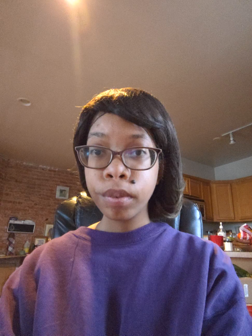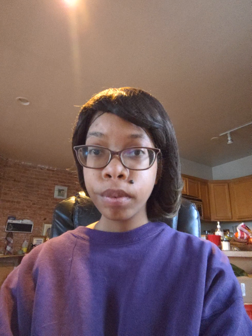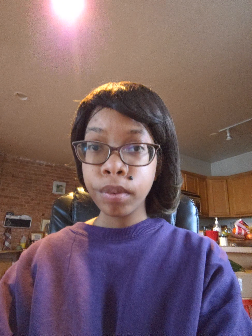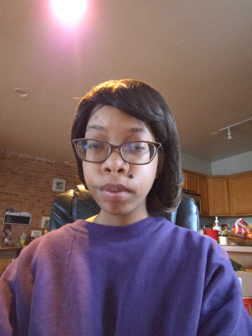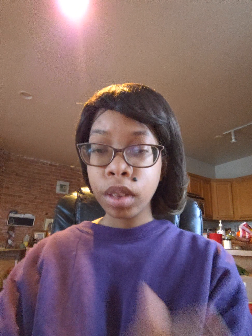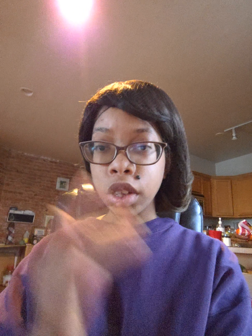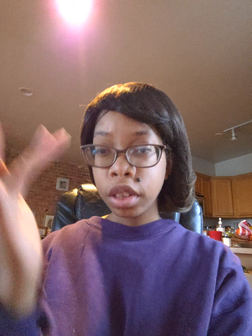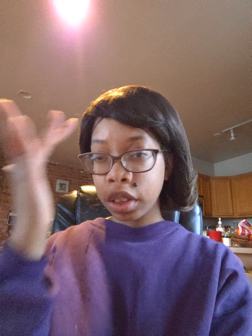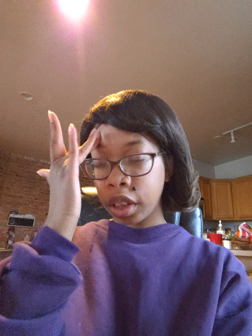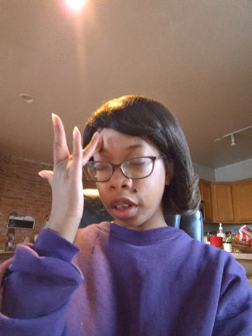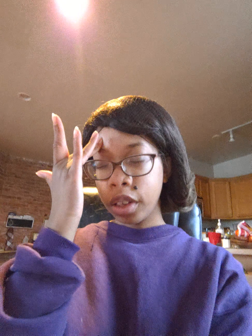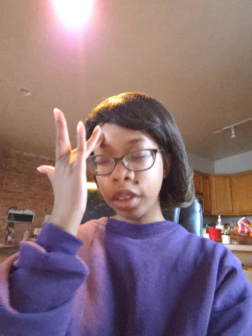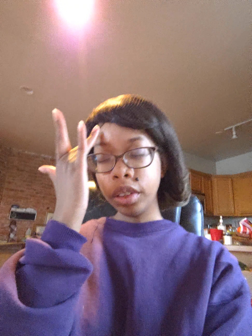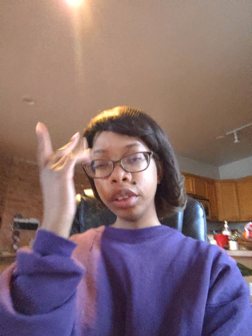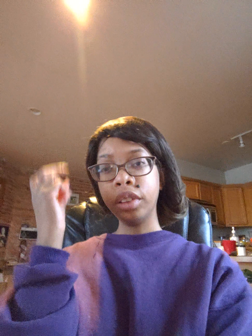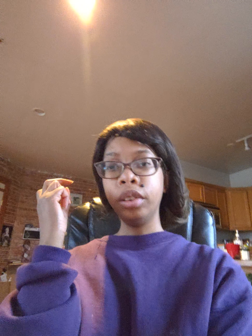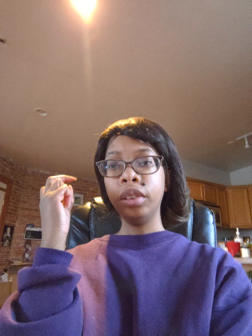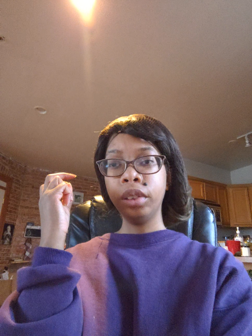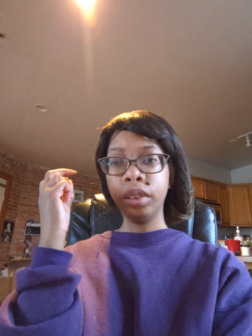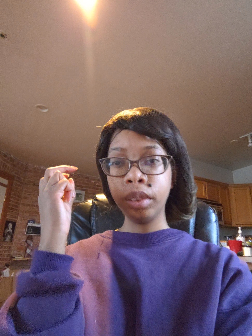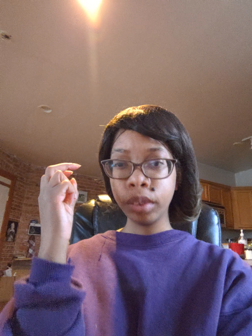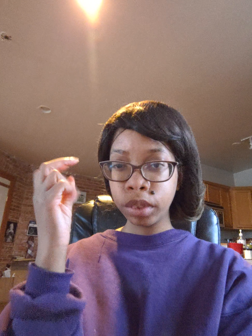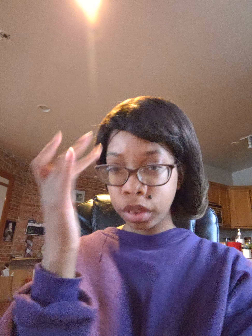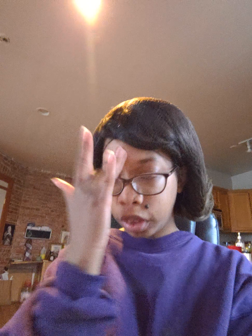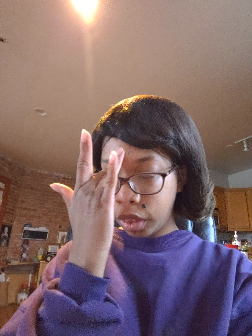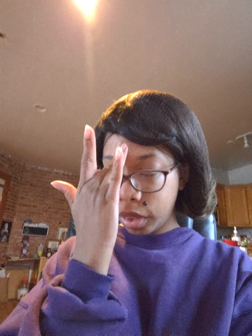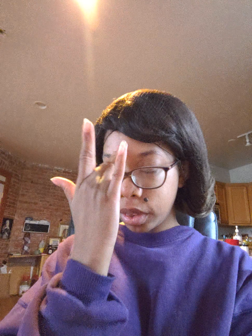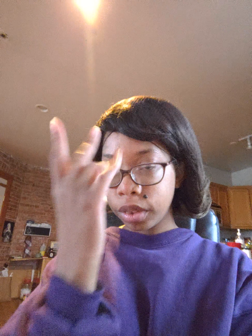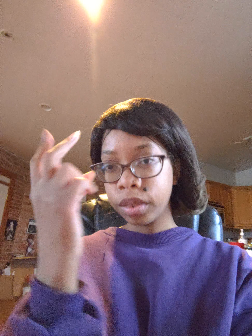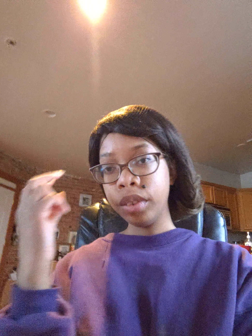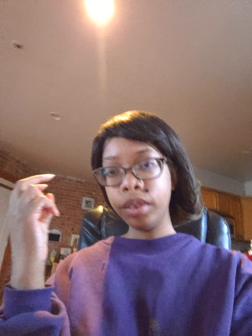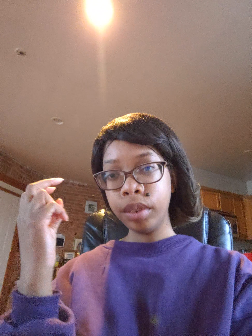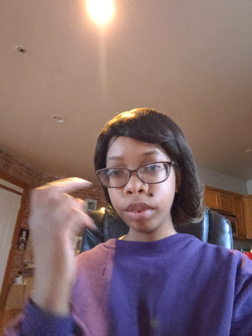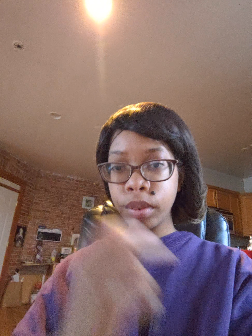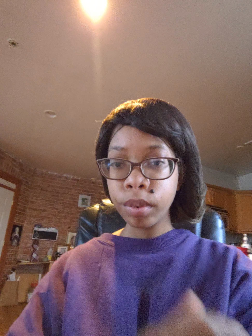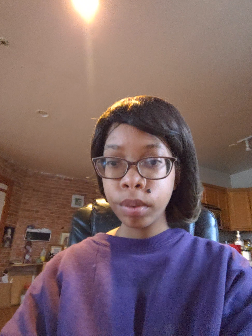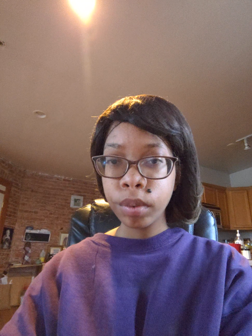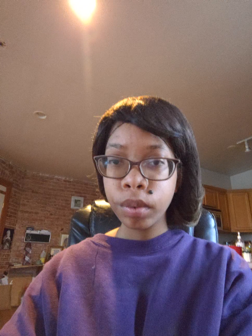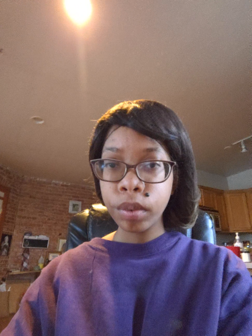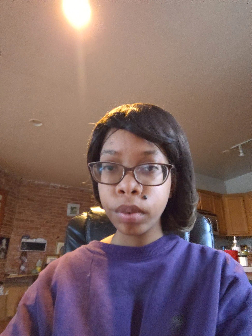sick